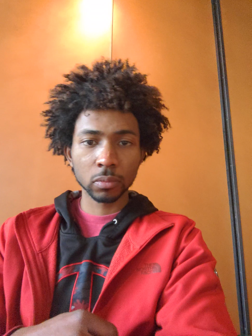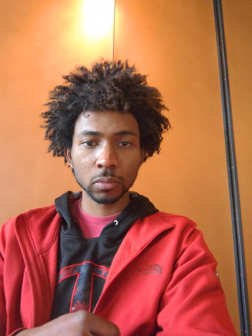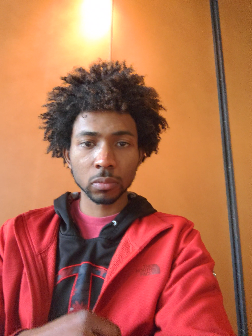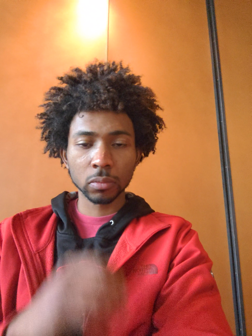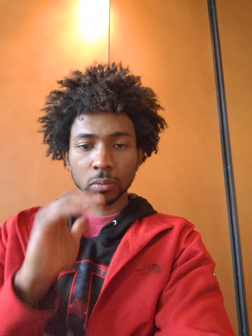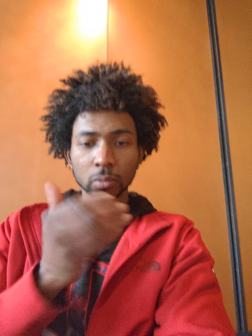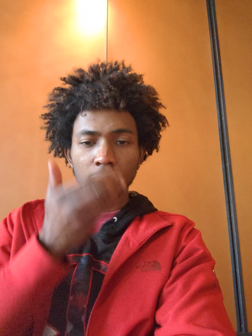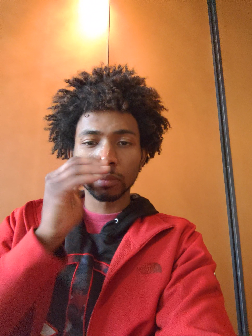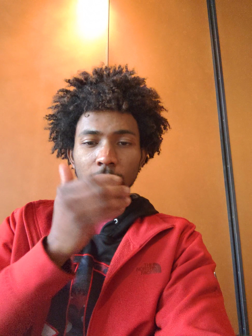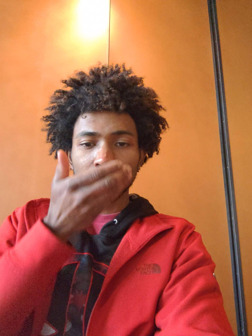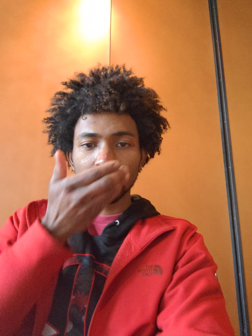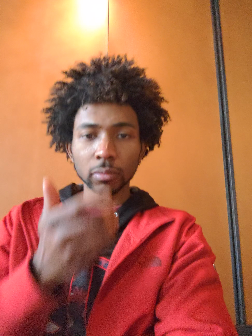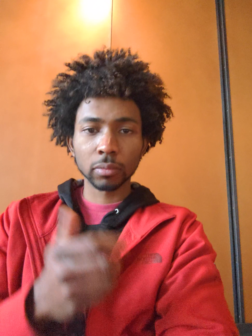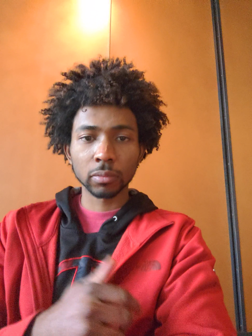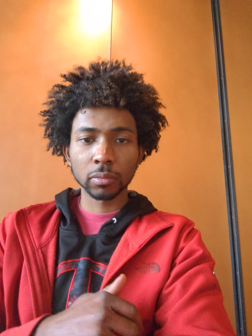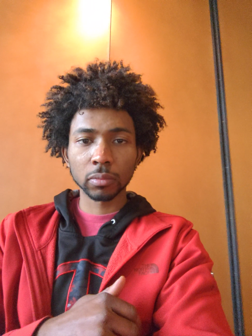cereal